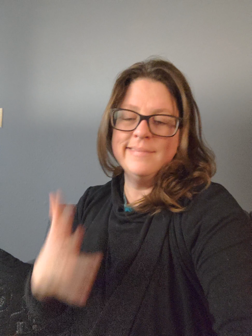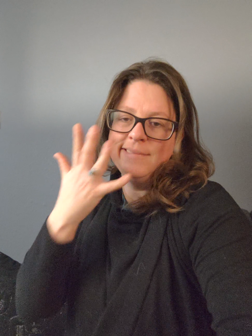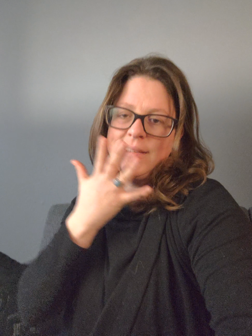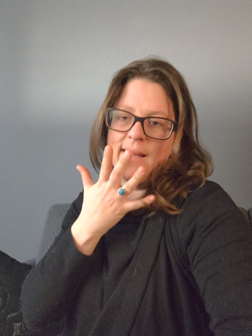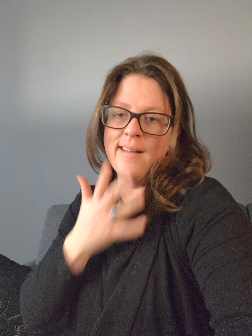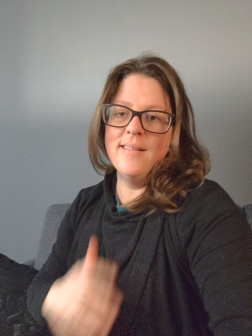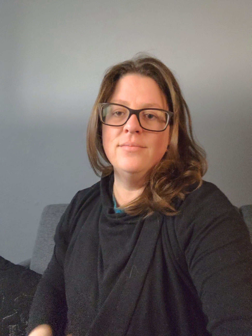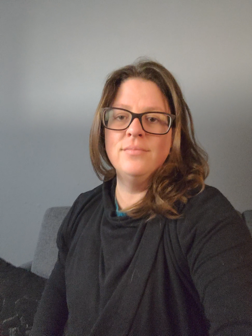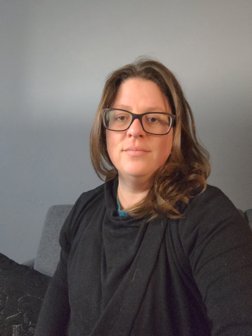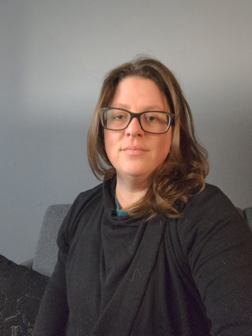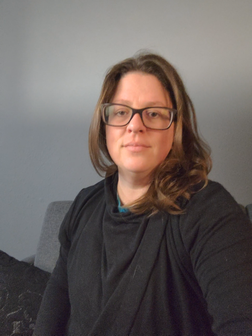sad